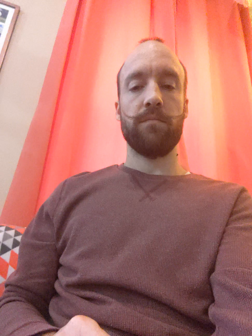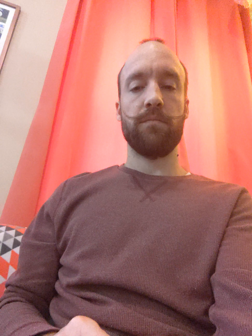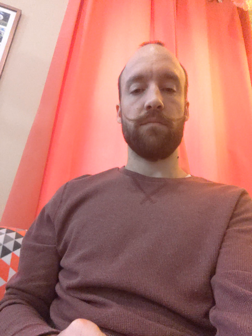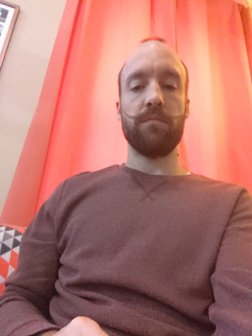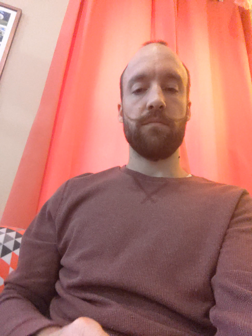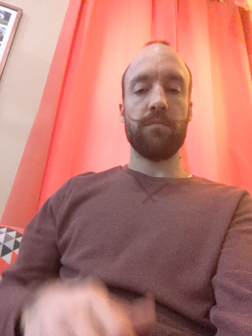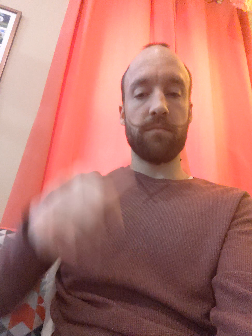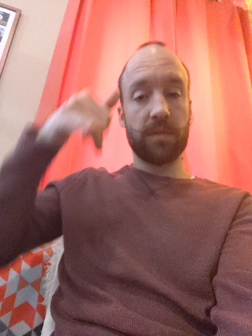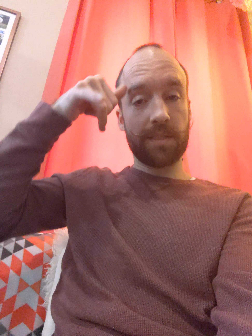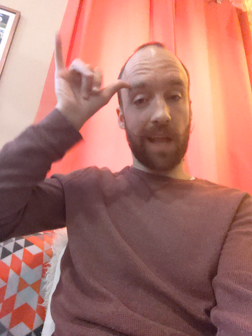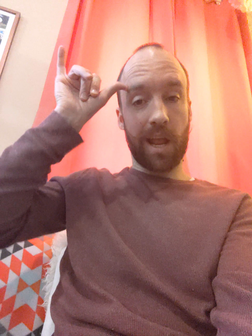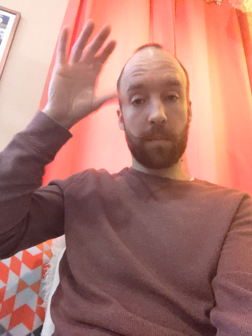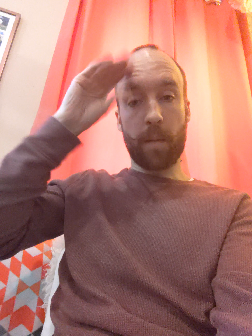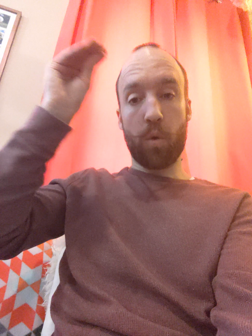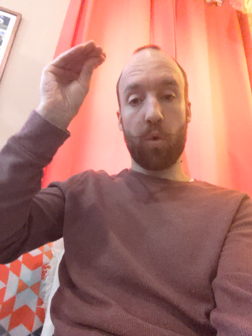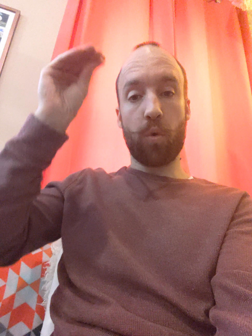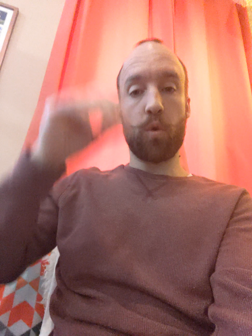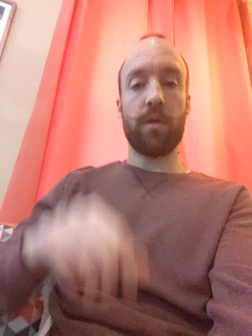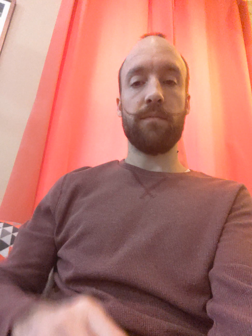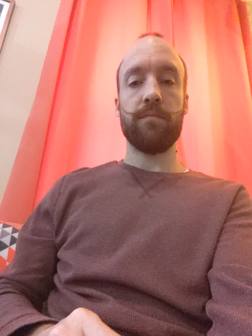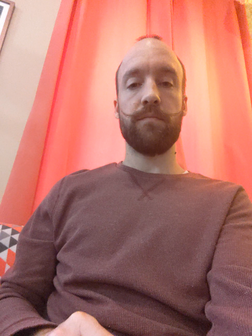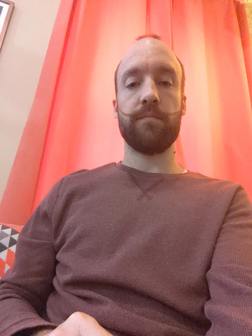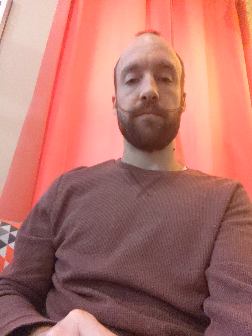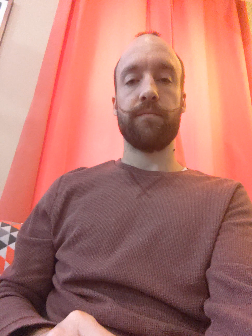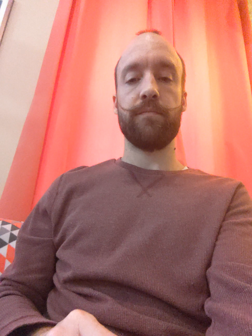cowboy